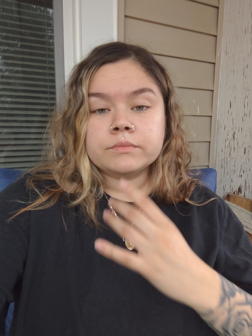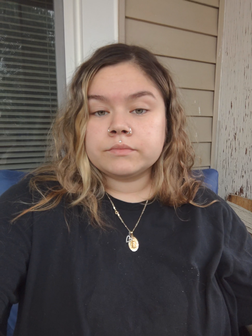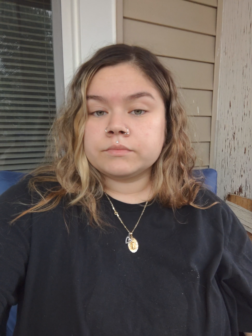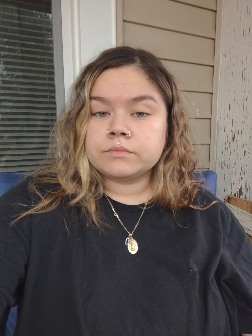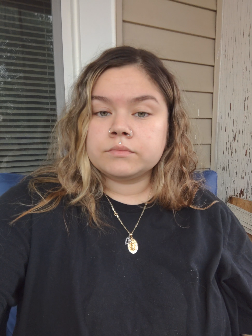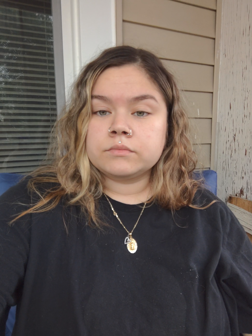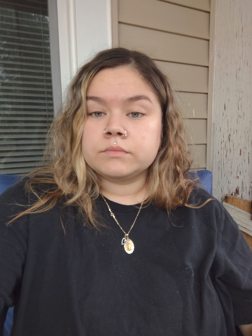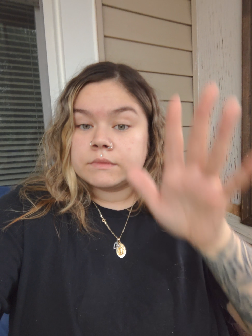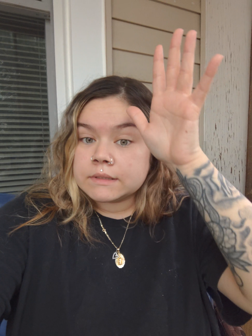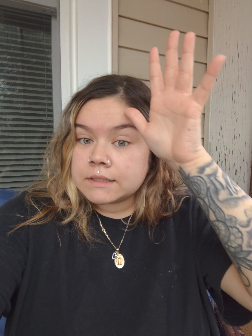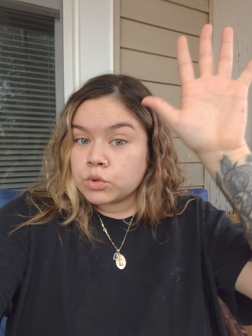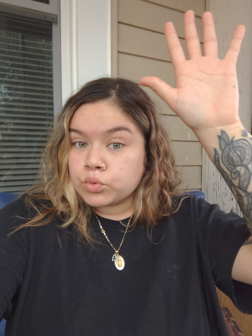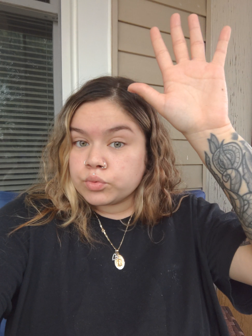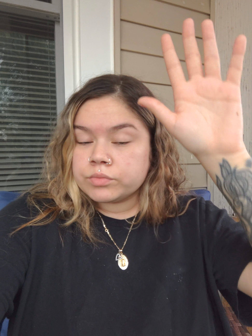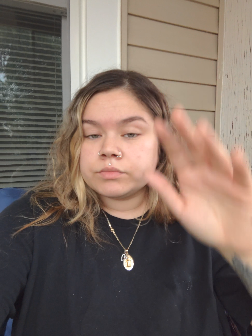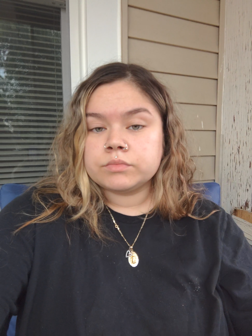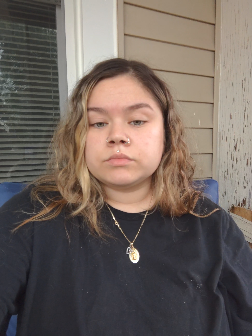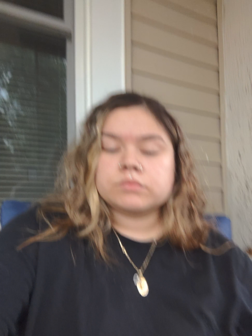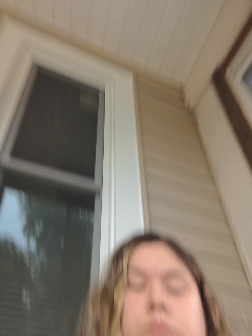deer